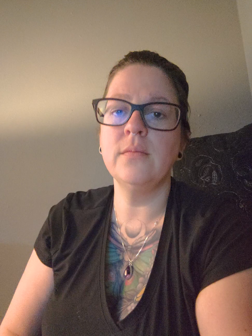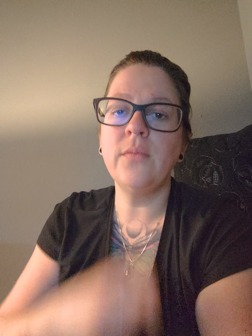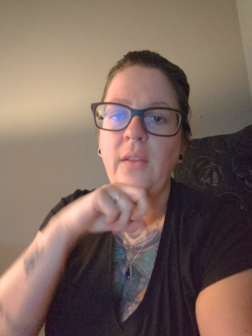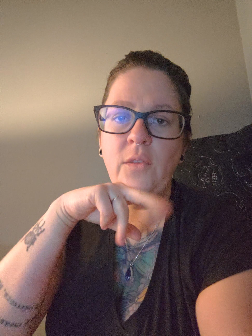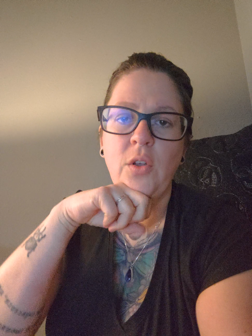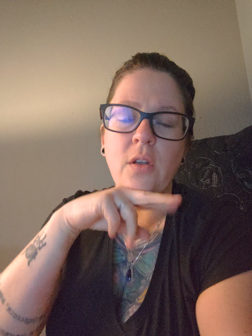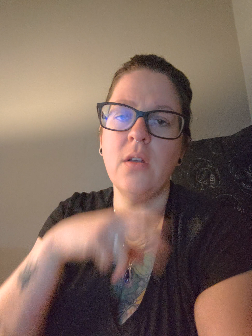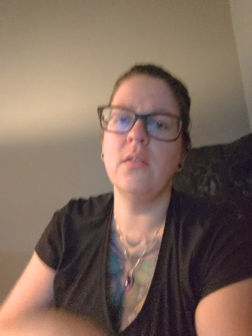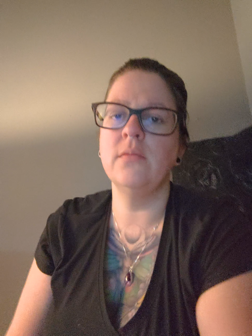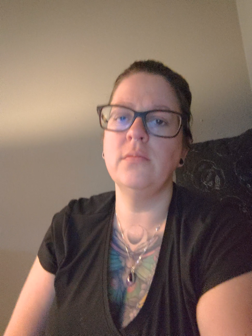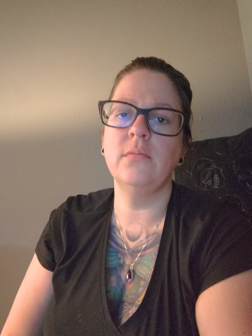frog